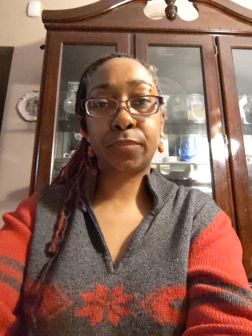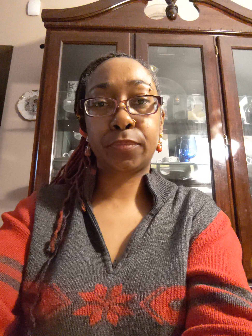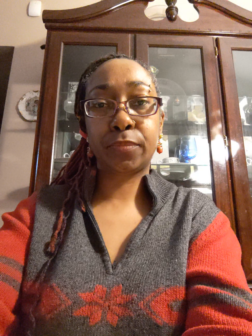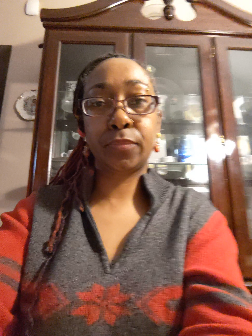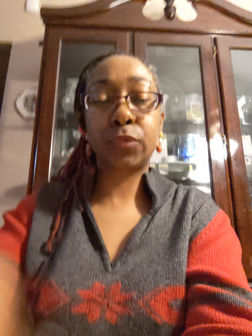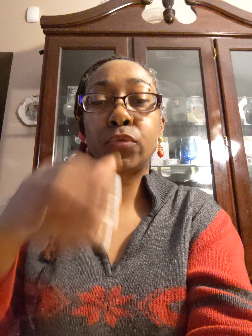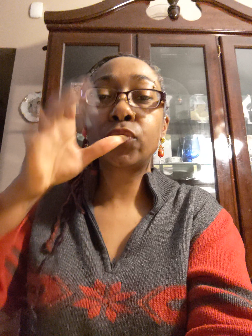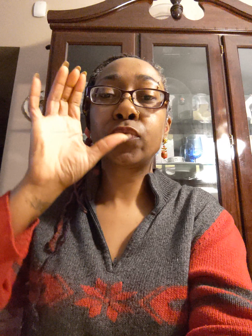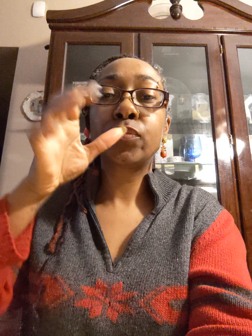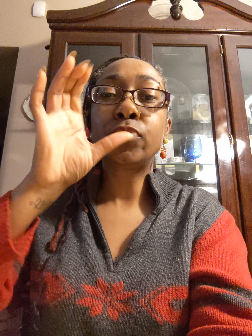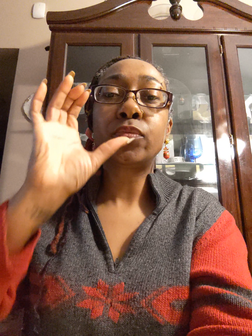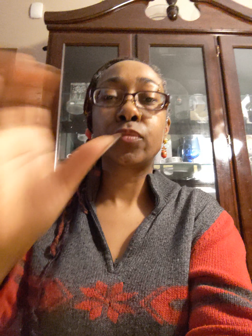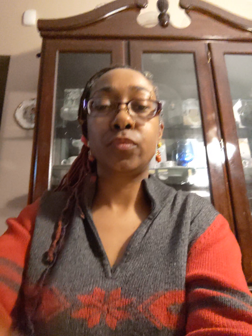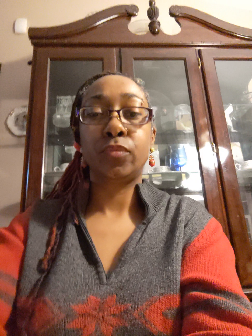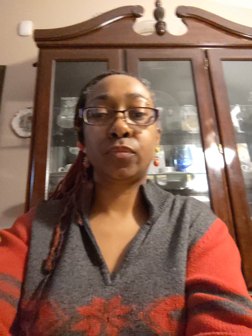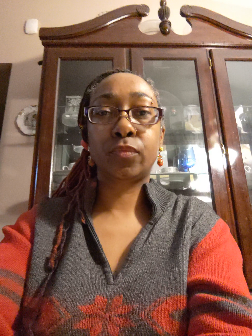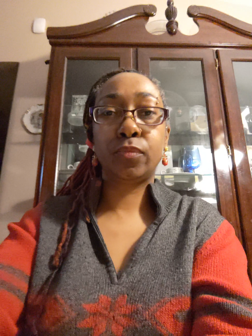drink